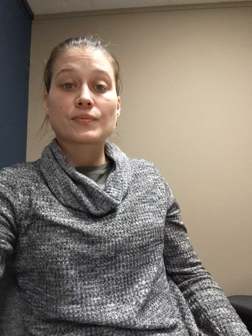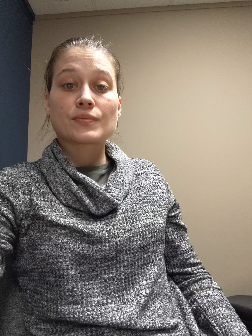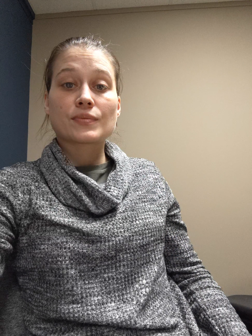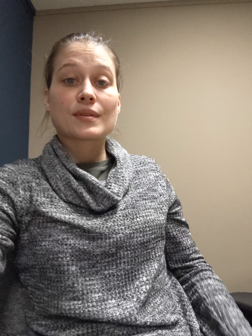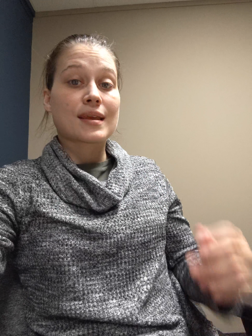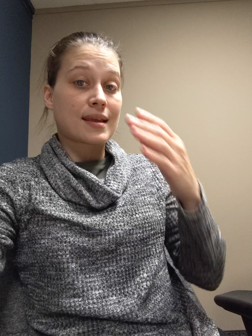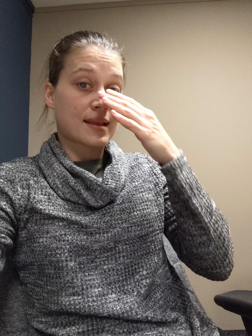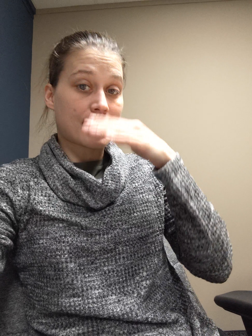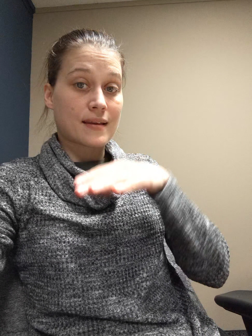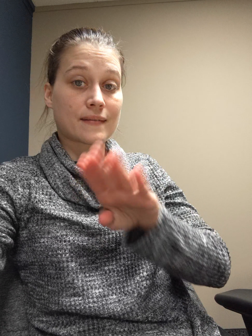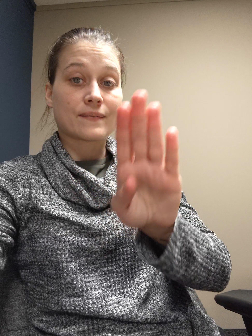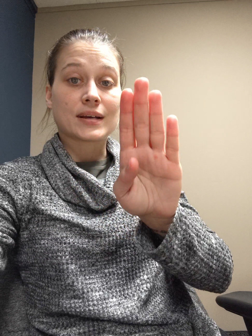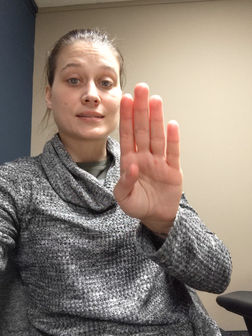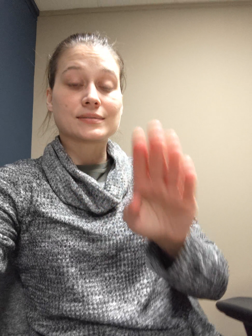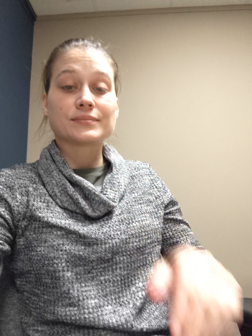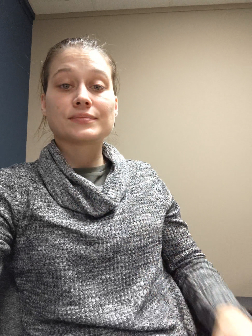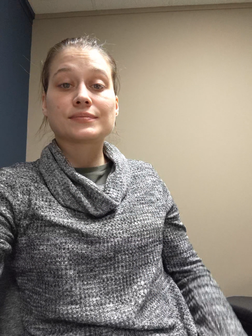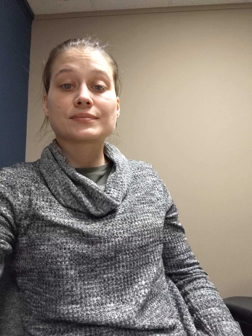elephant